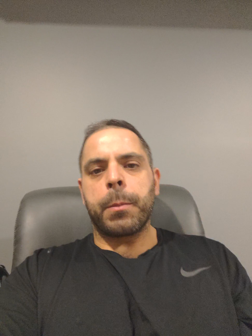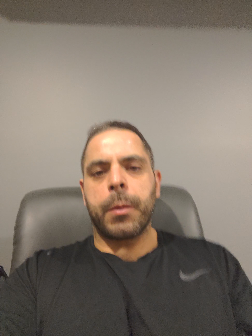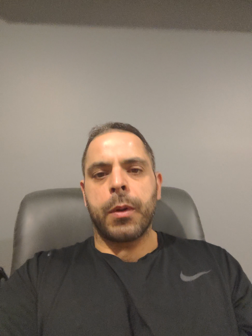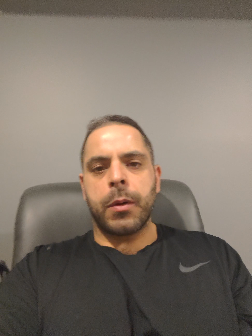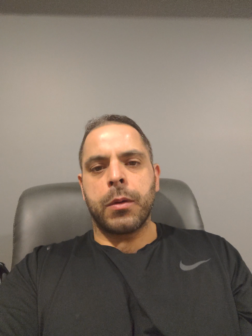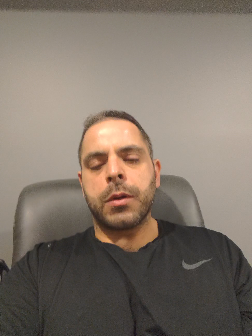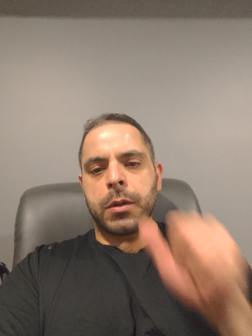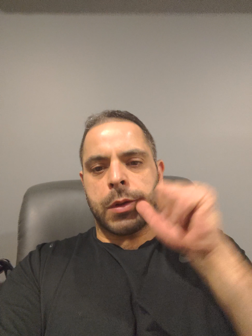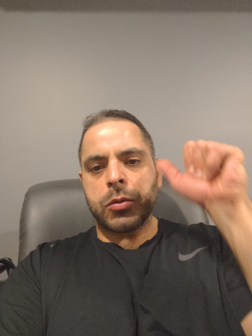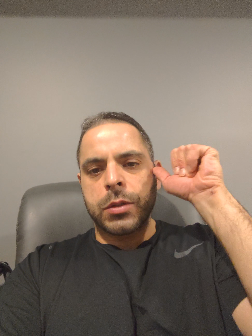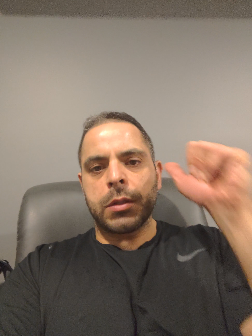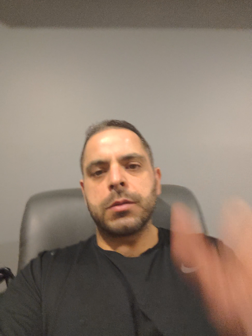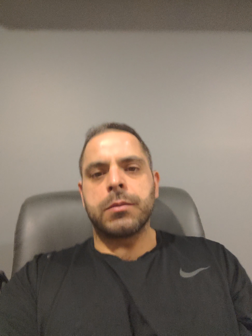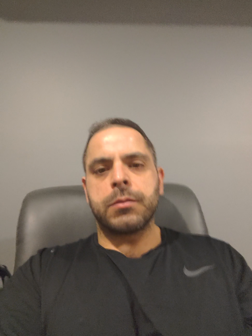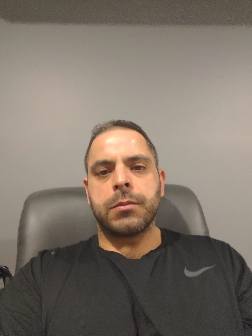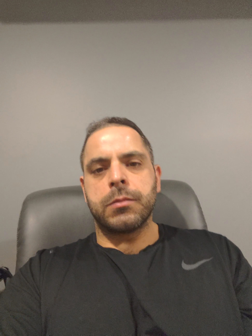yesterday